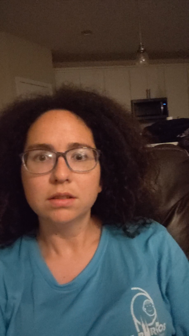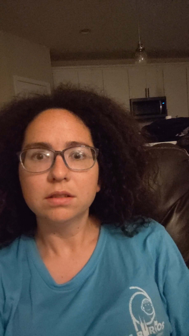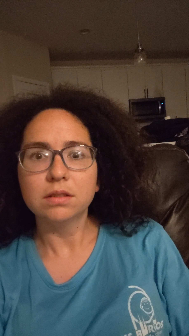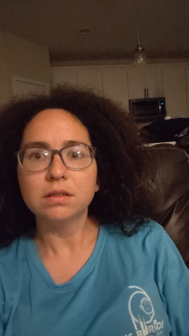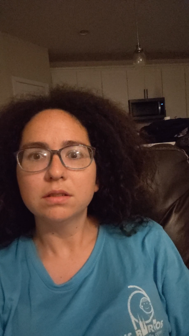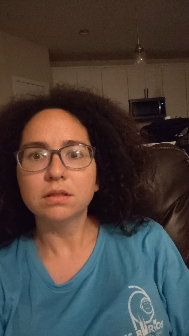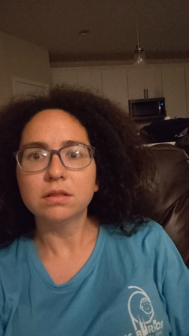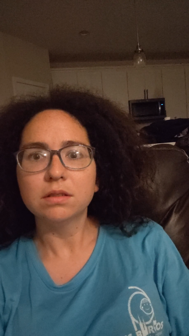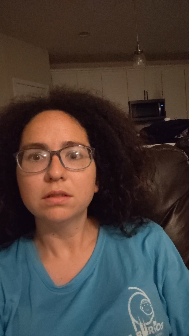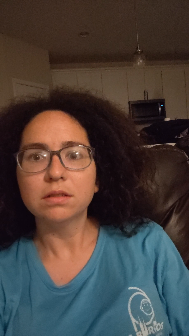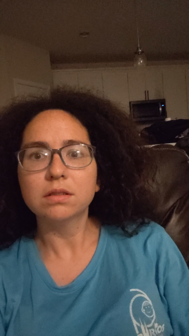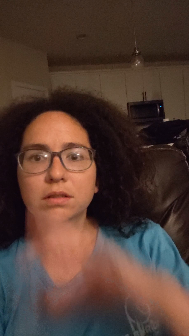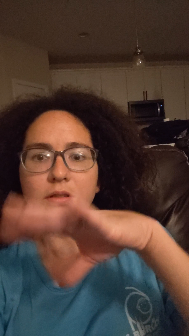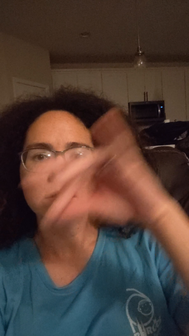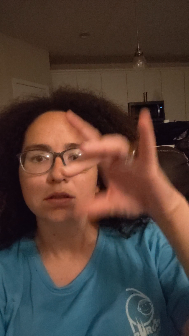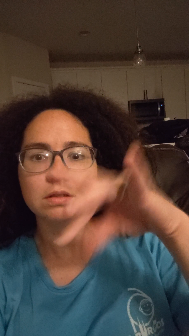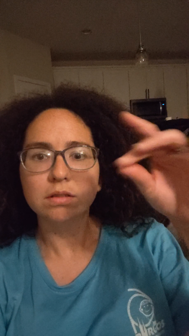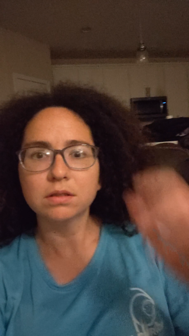choose